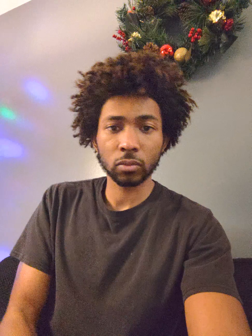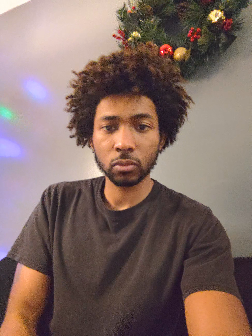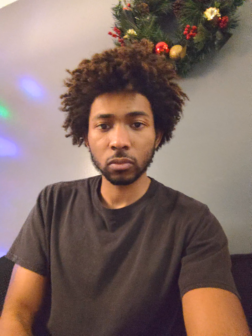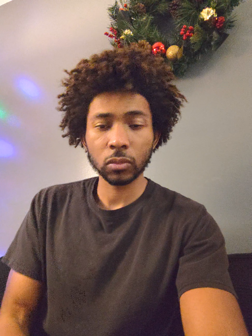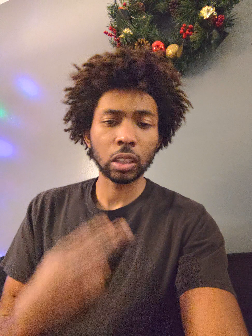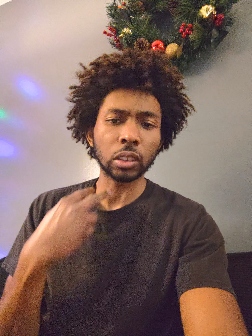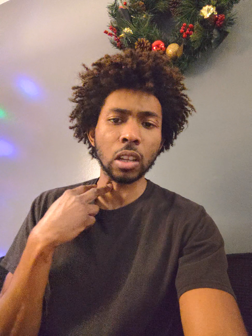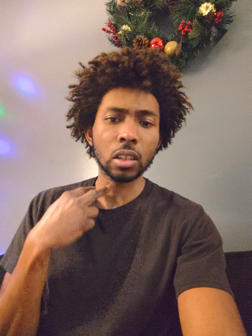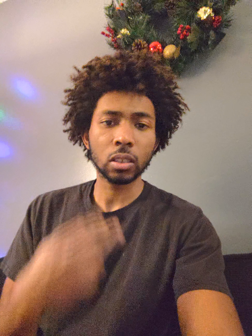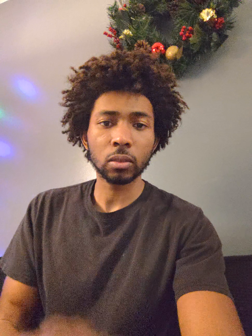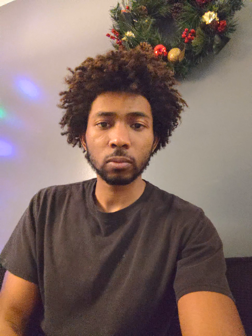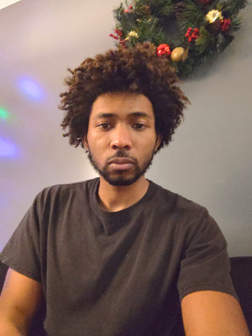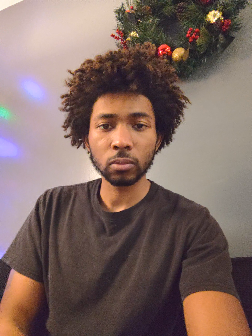stuck